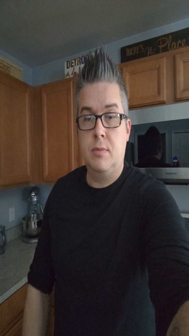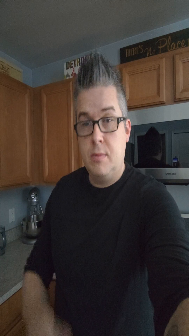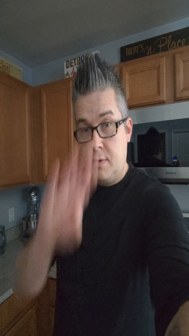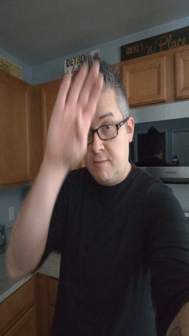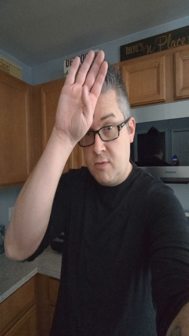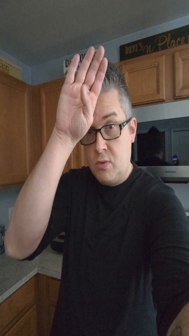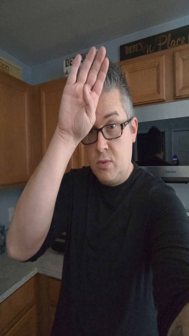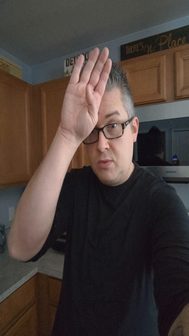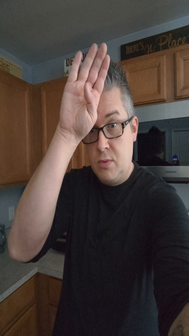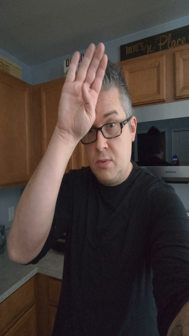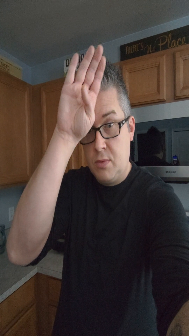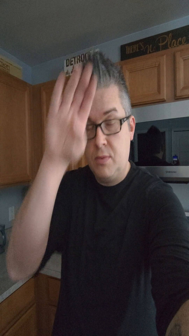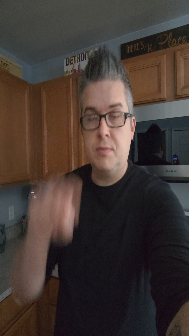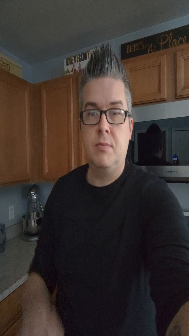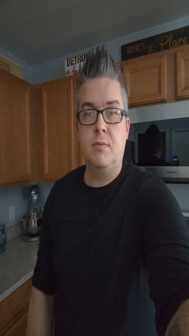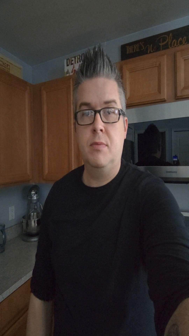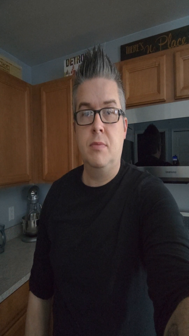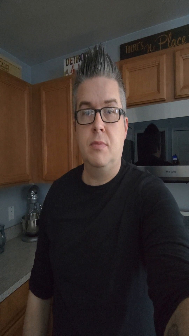fireman